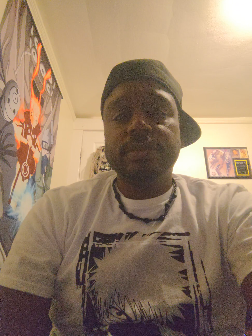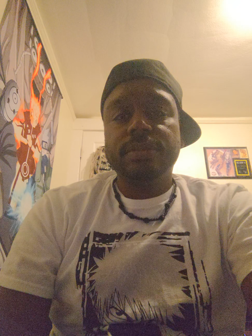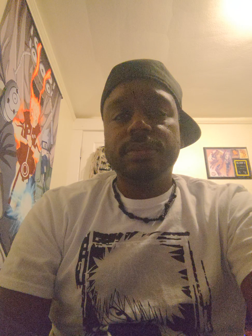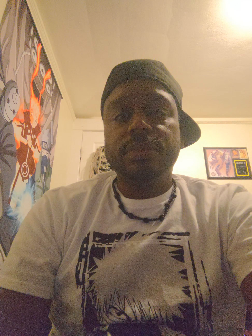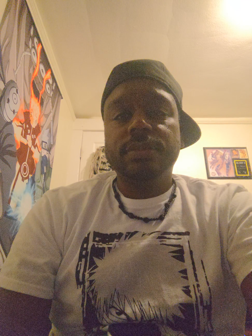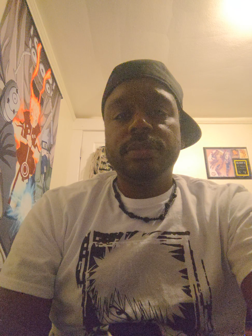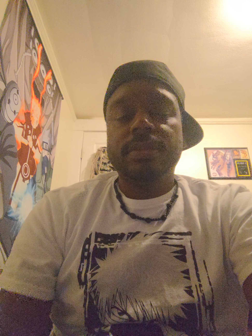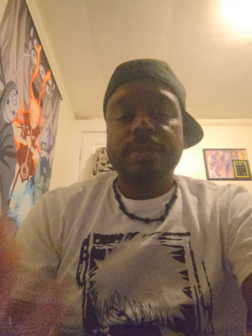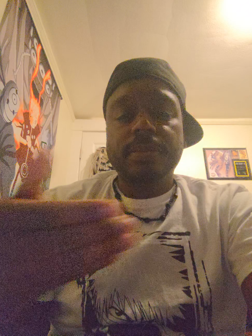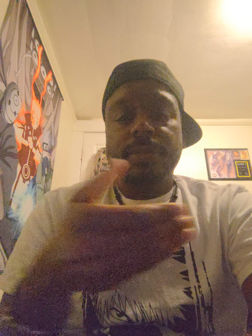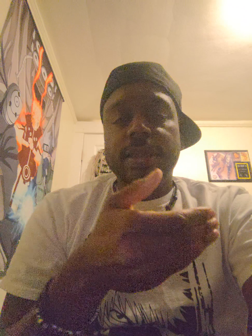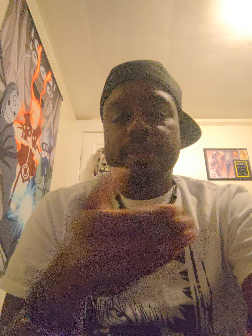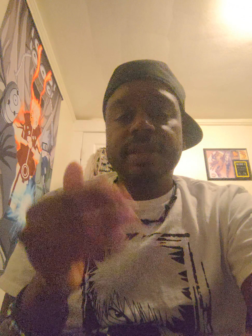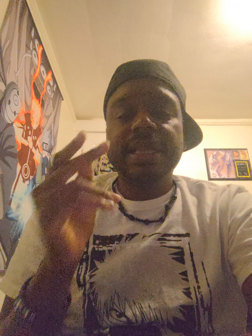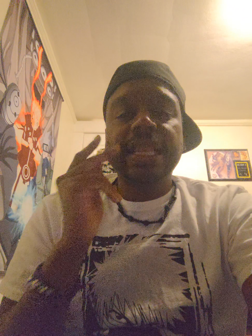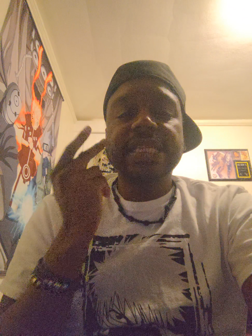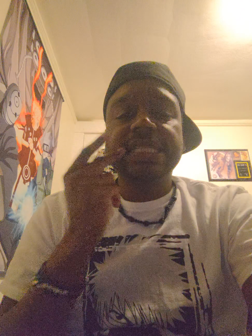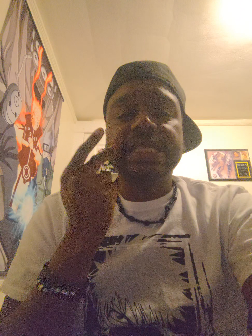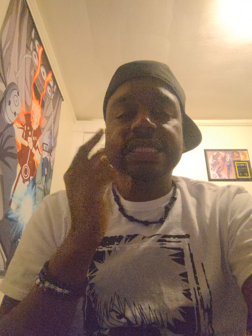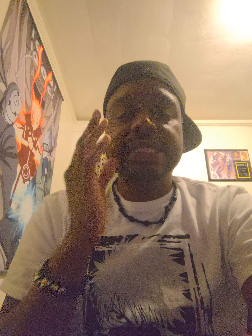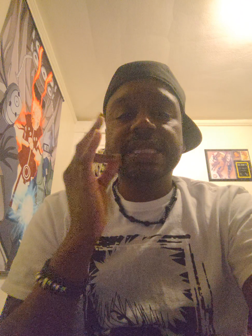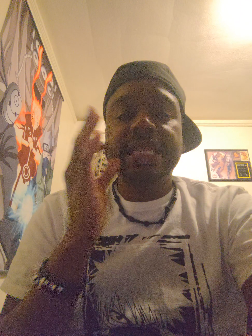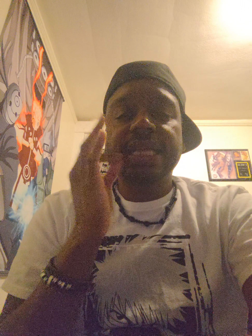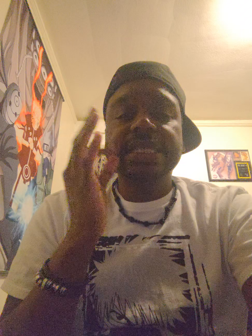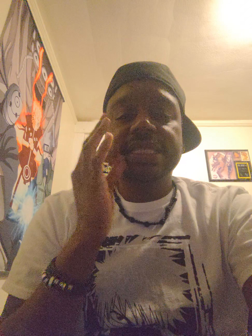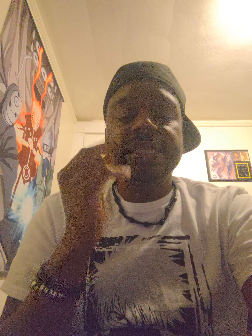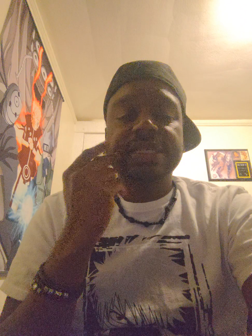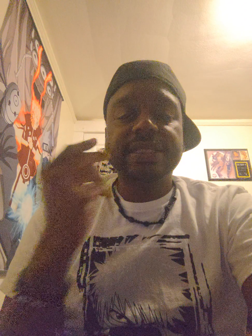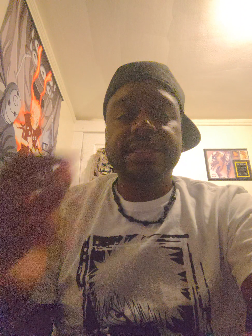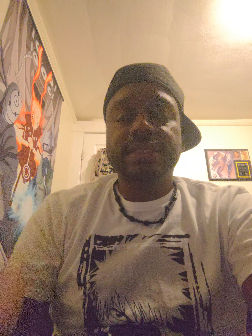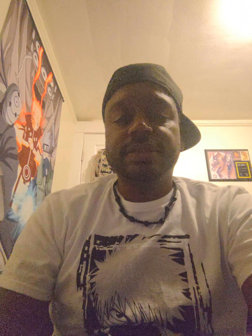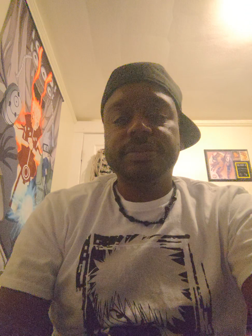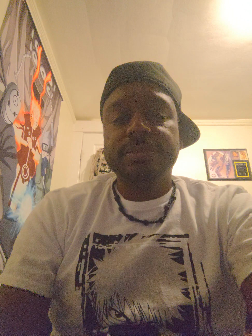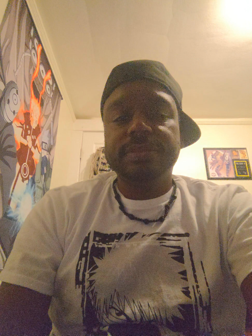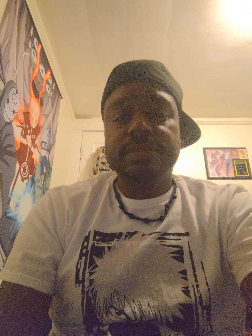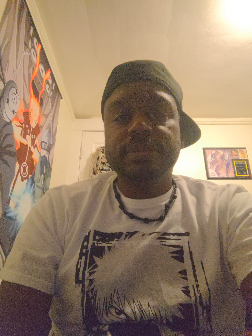kitty